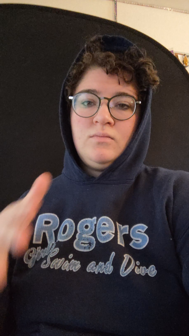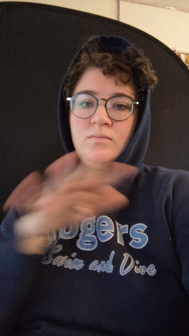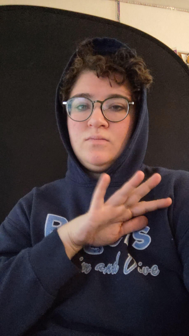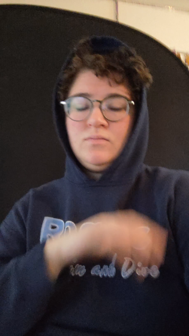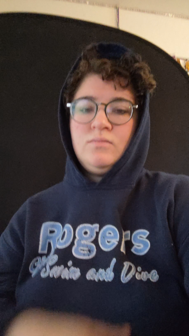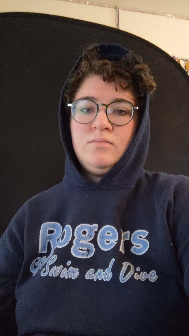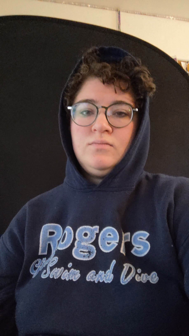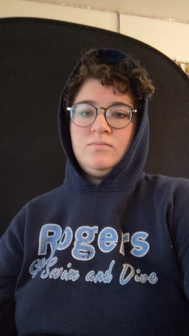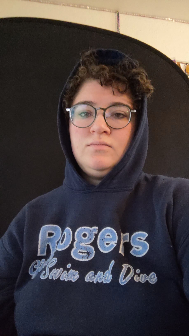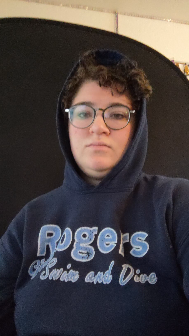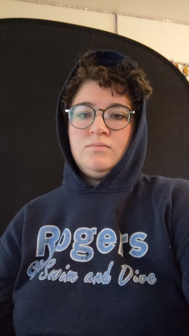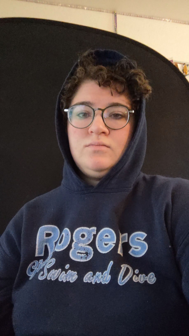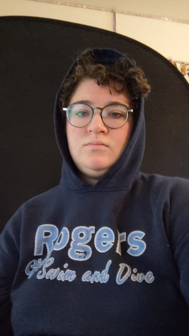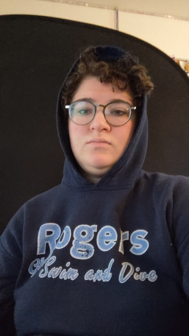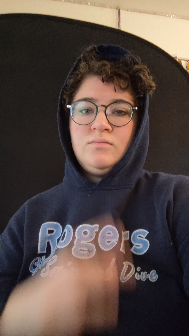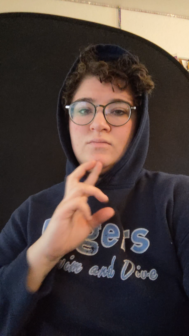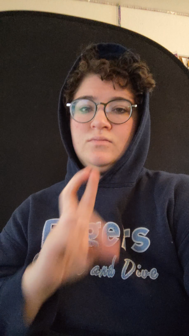are